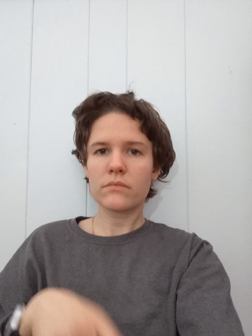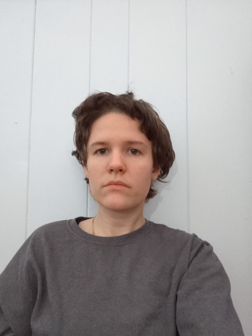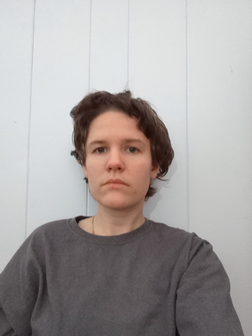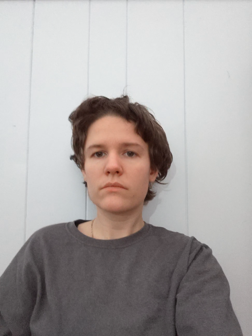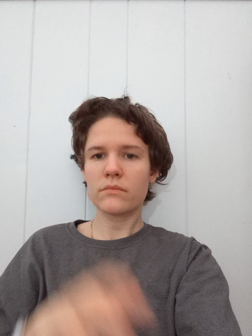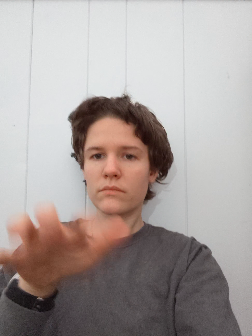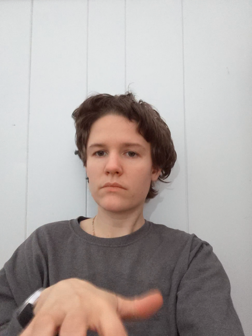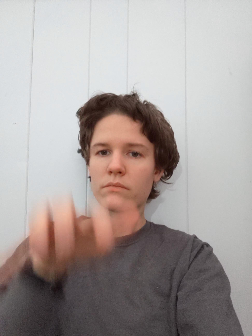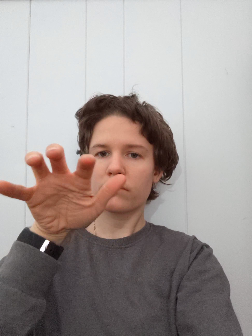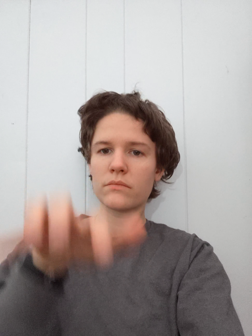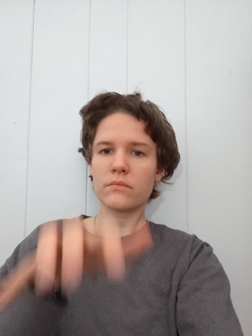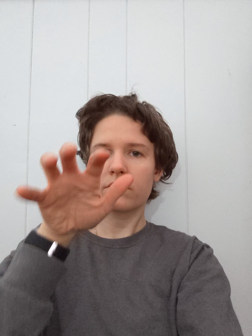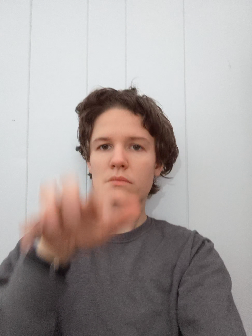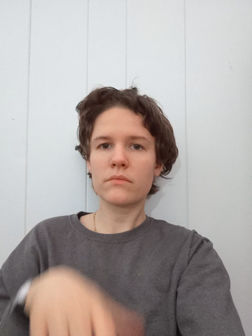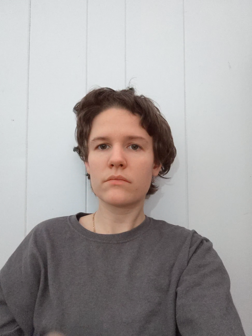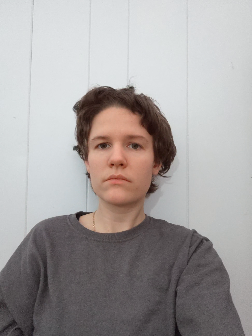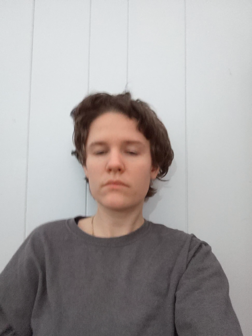alligator